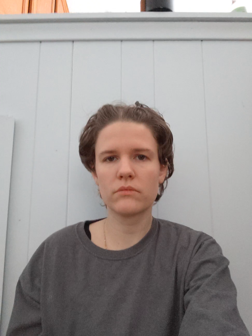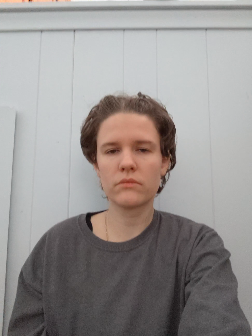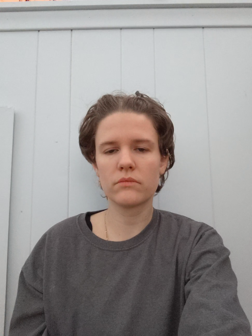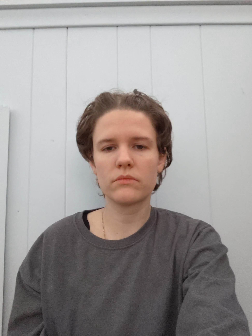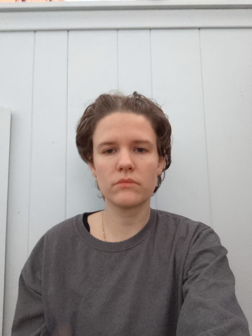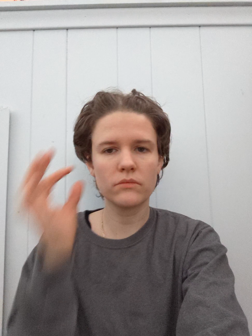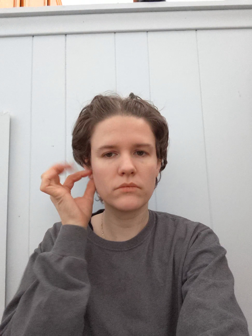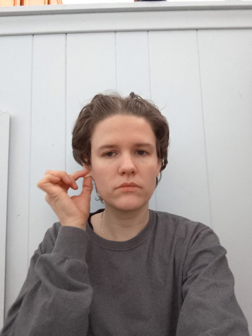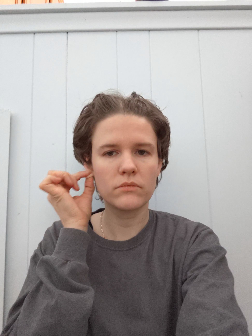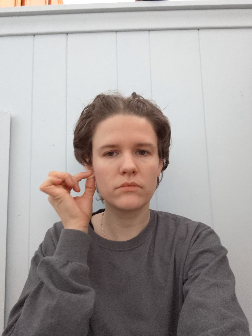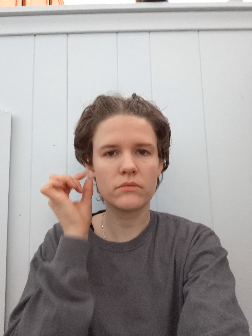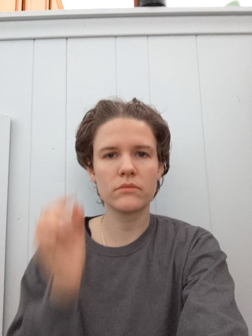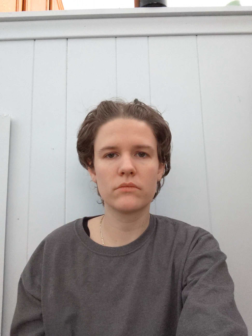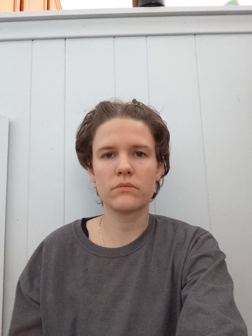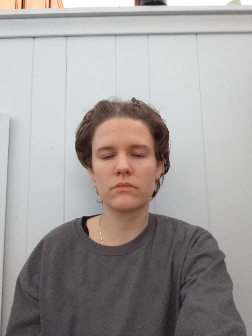ear